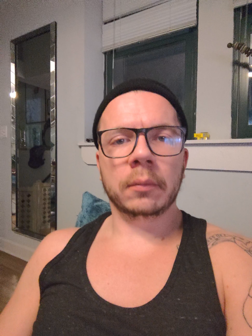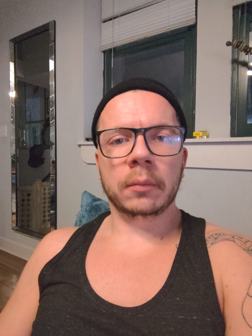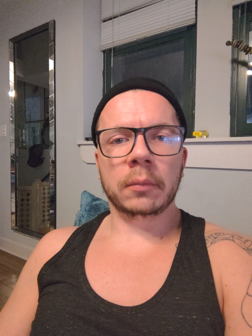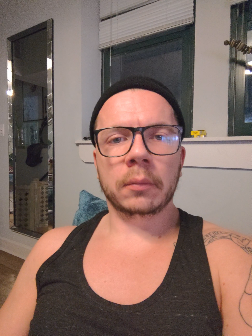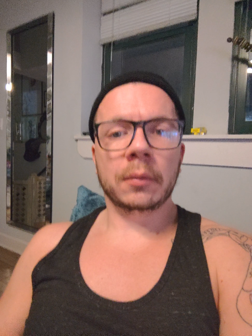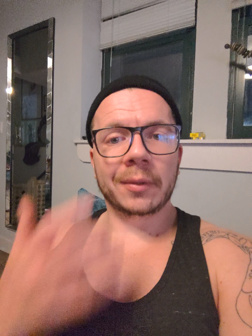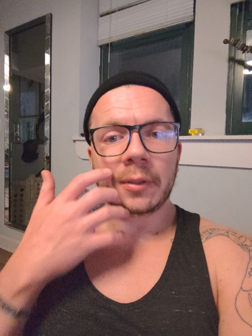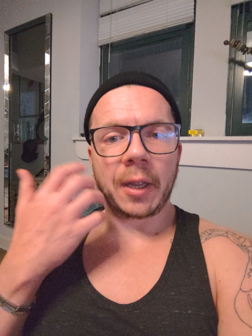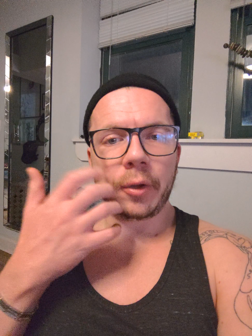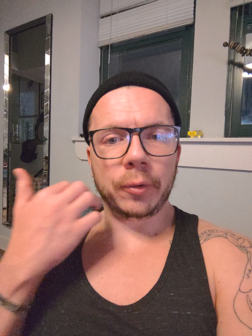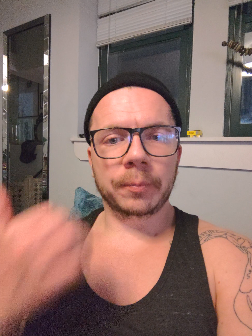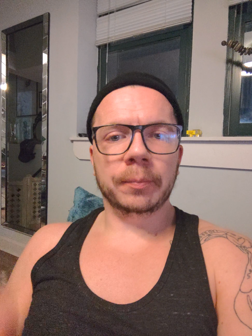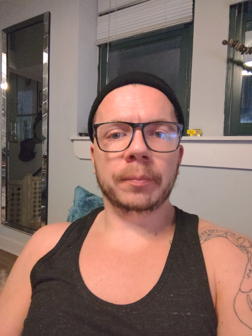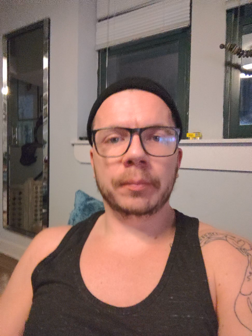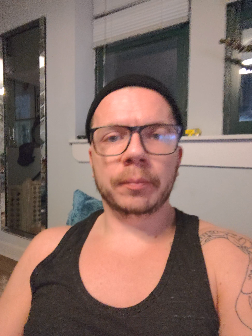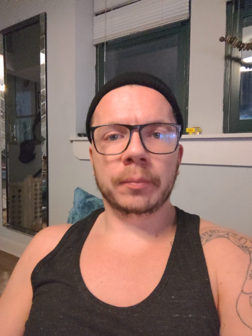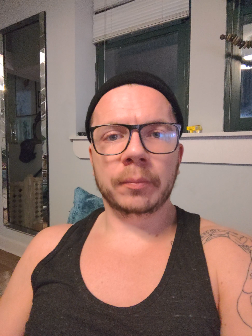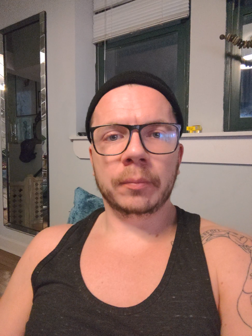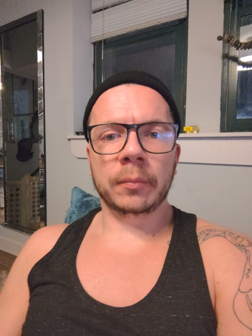tiger